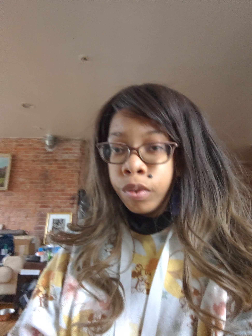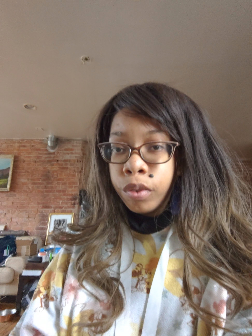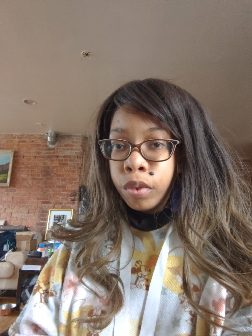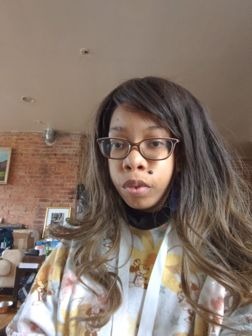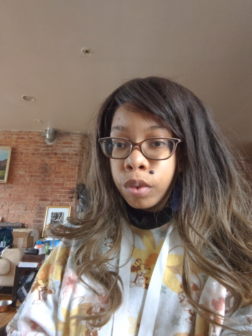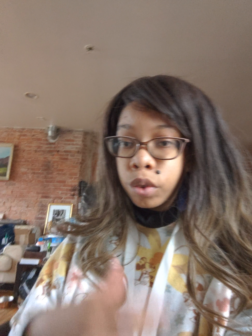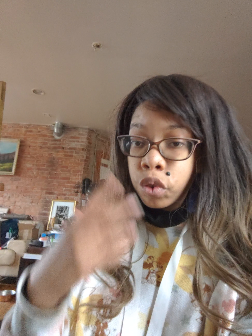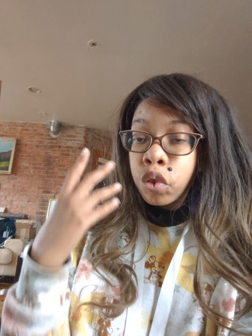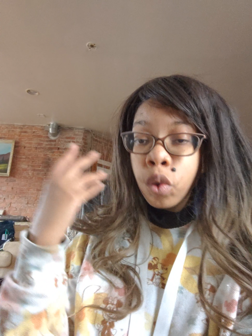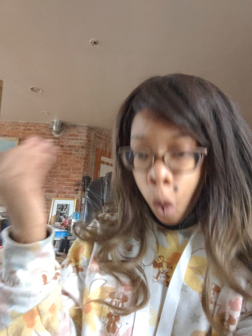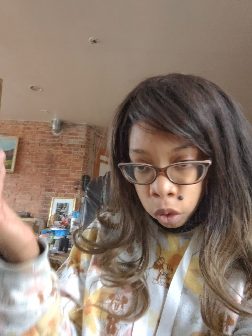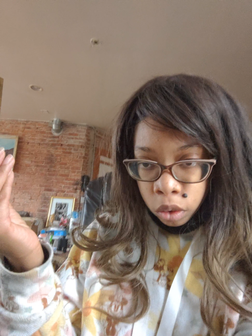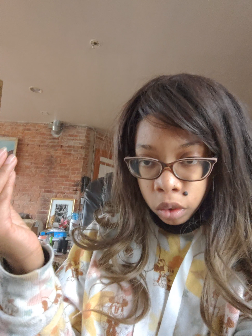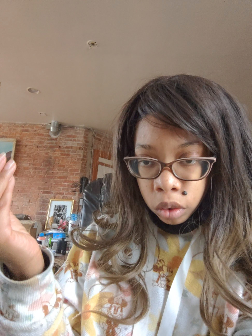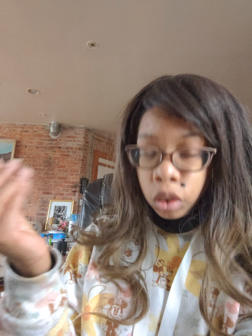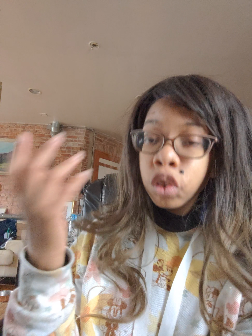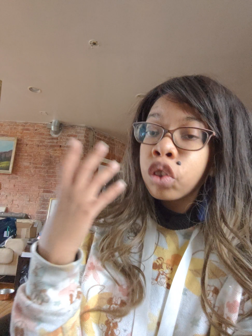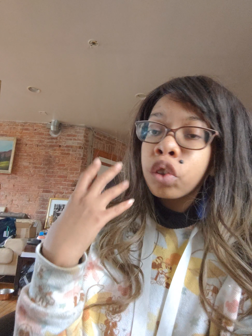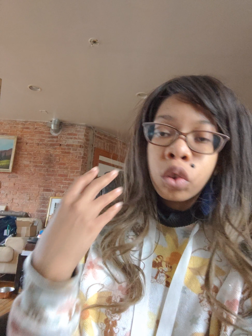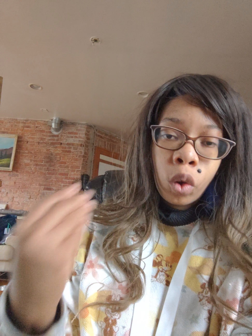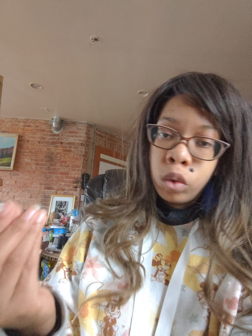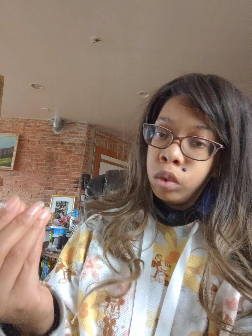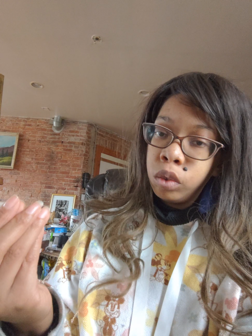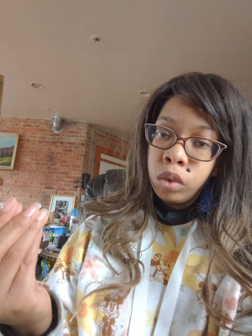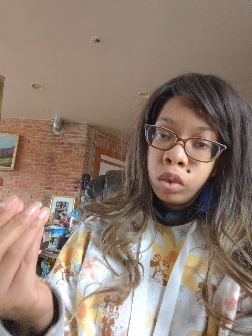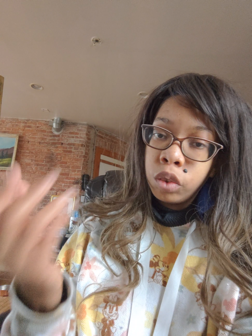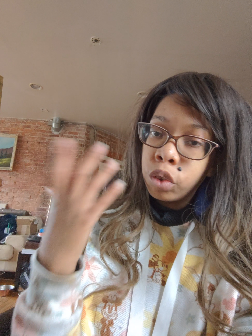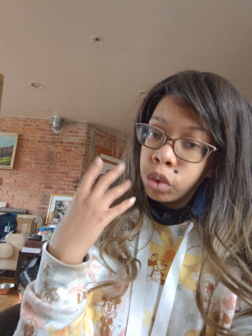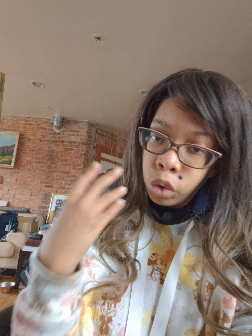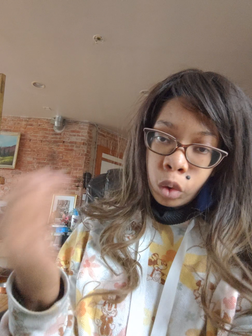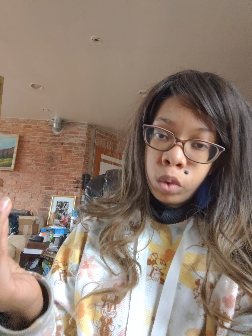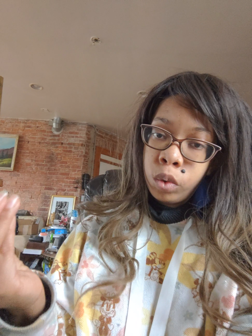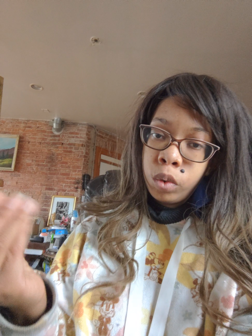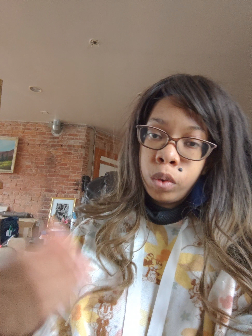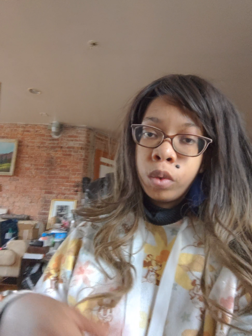go